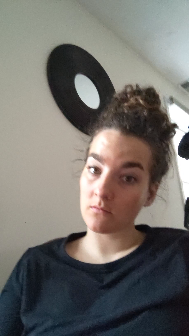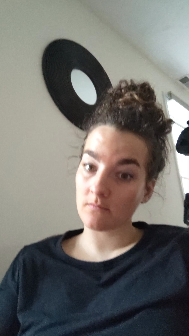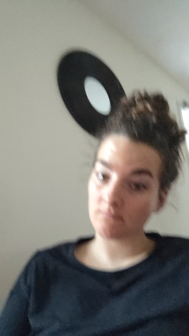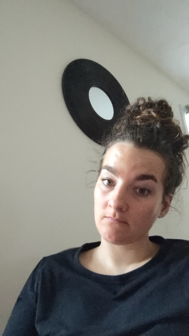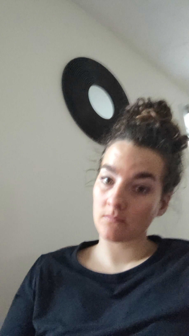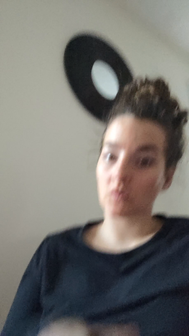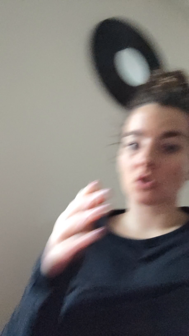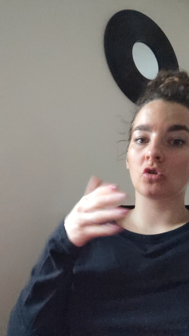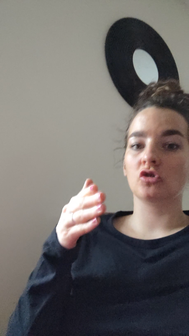cook